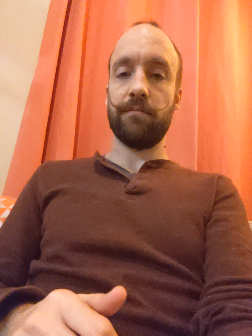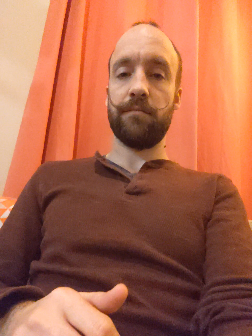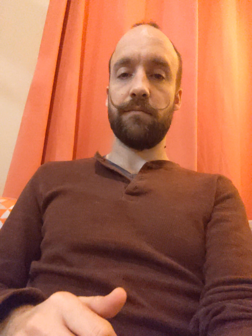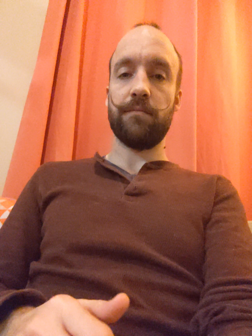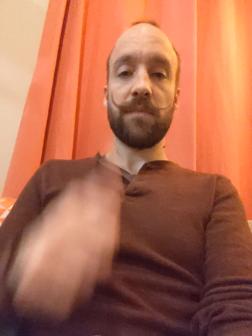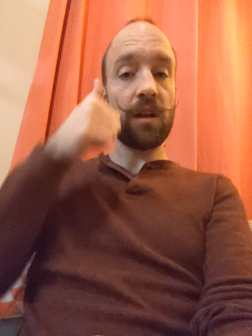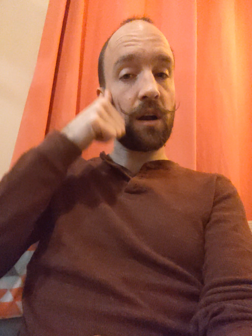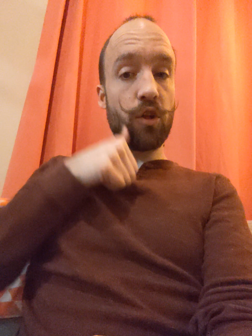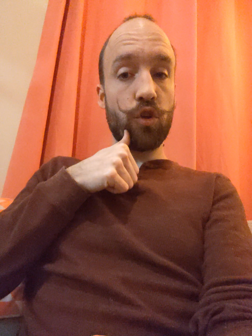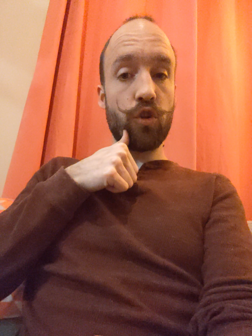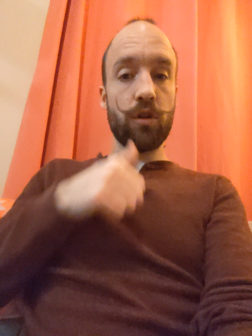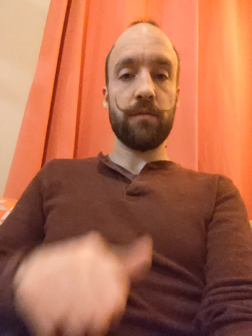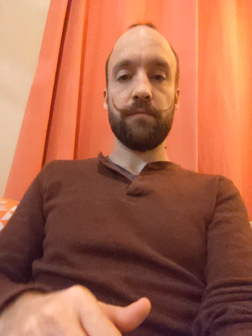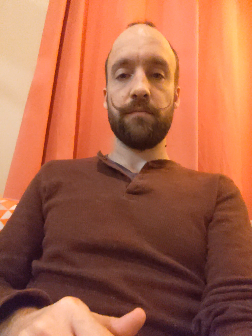girl